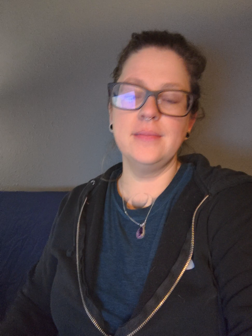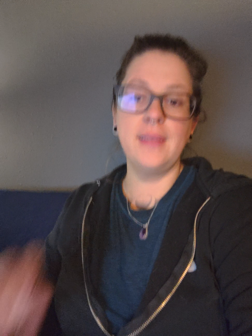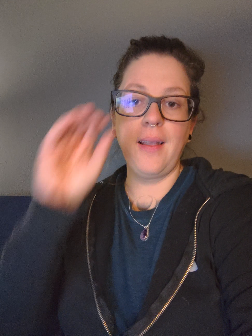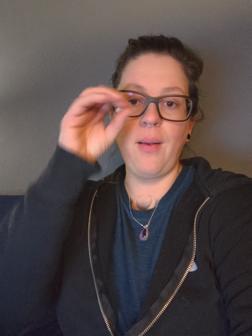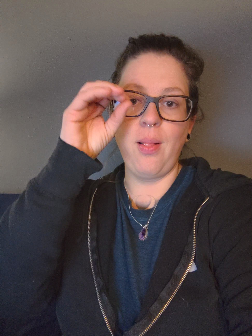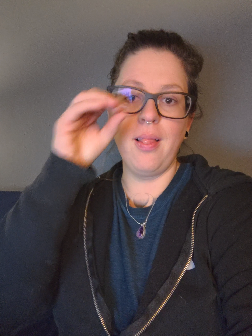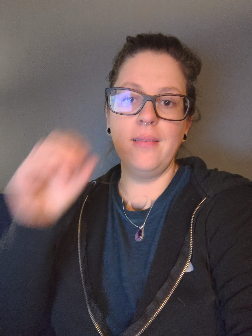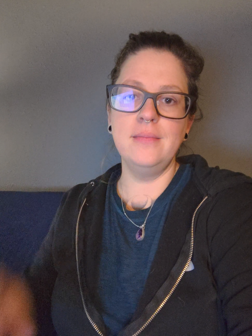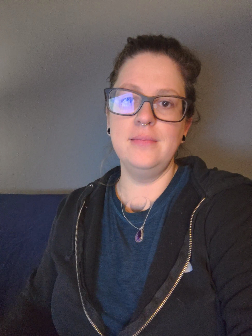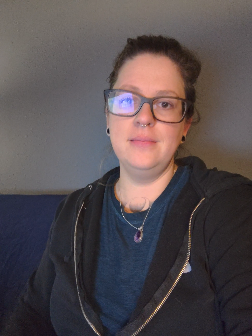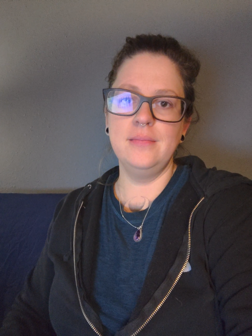owl